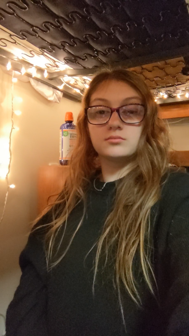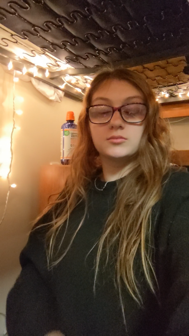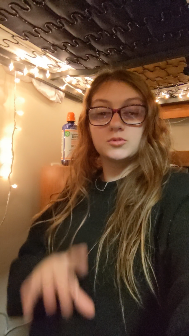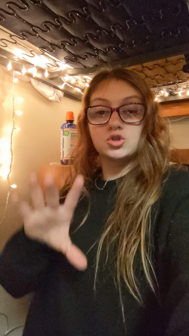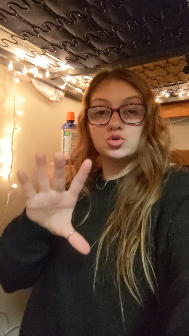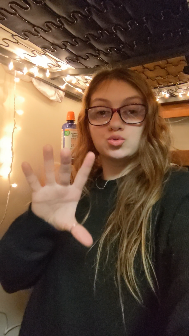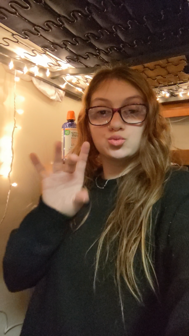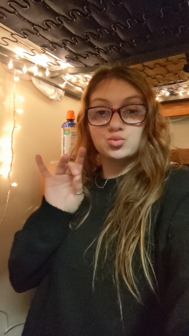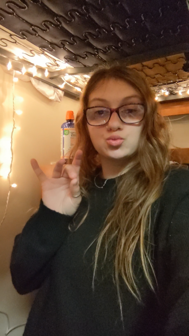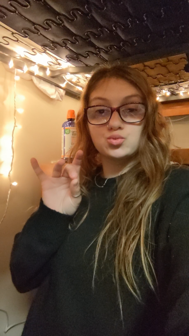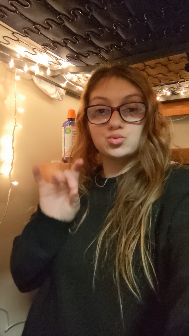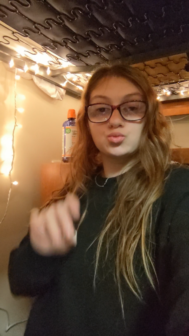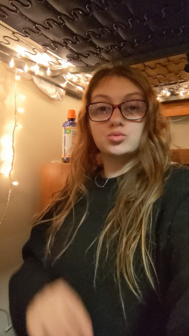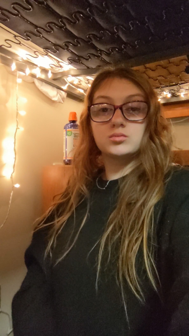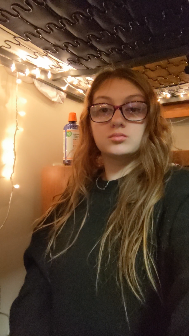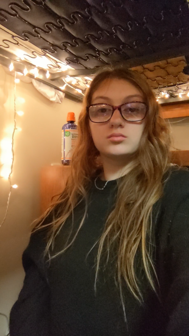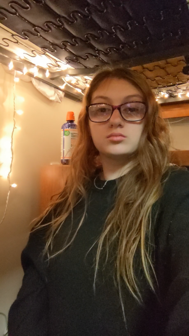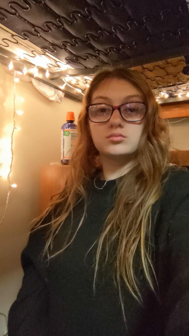choose